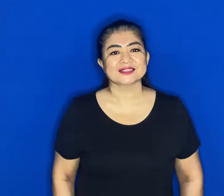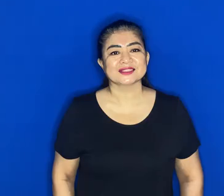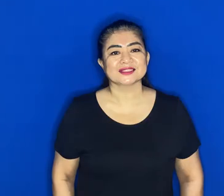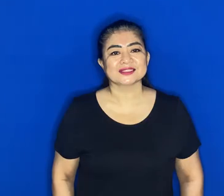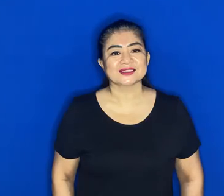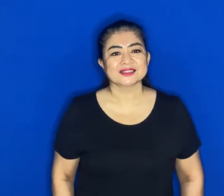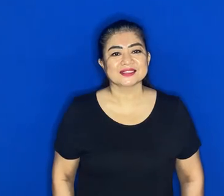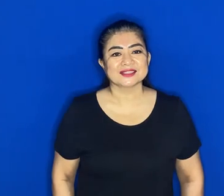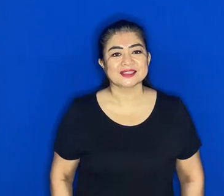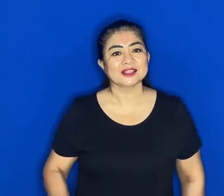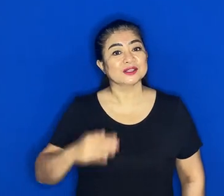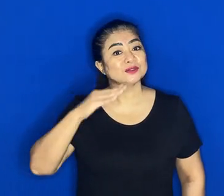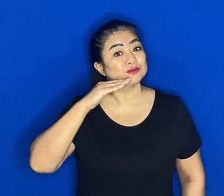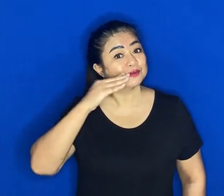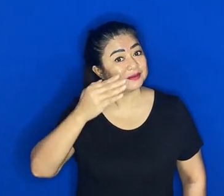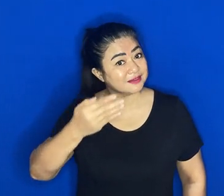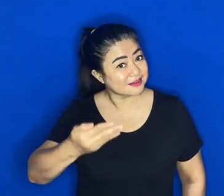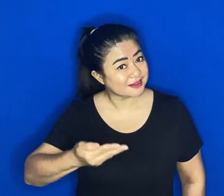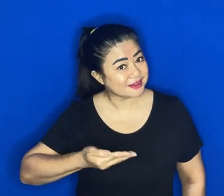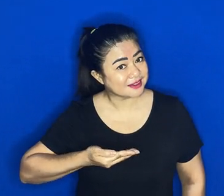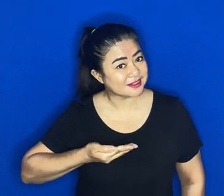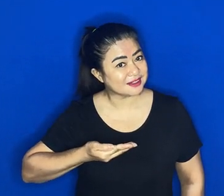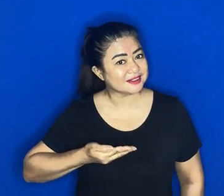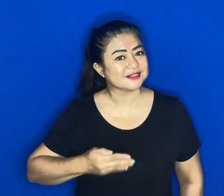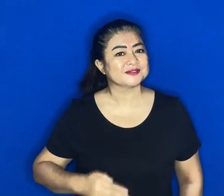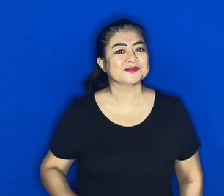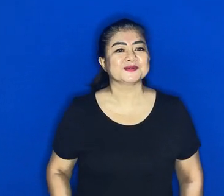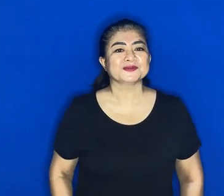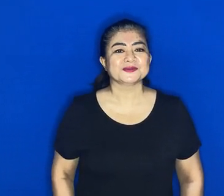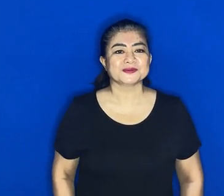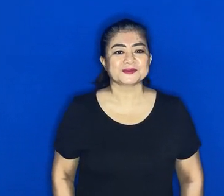youre welcome